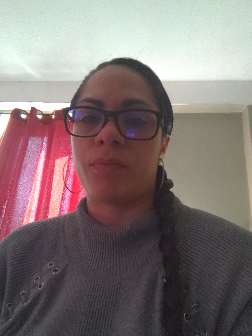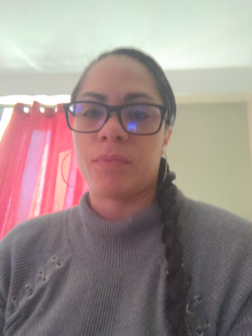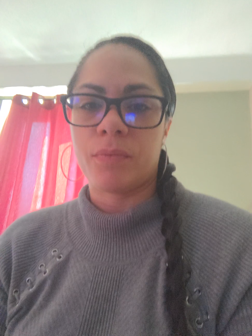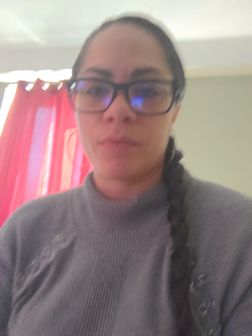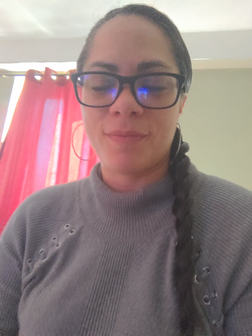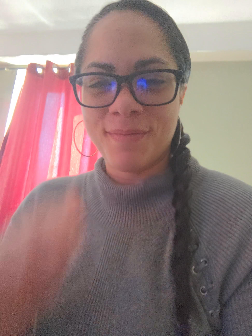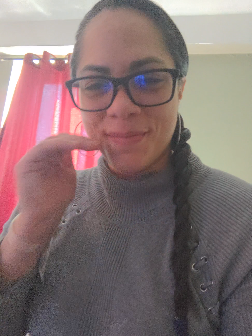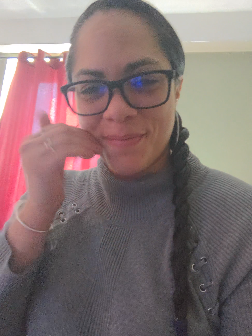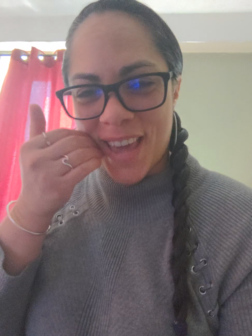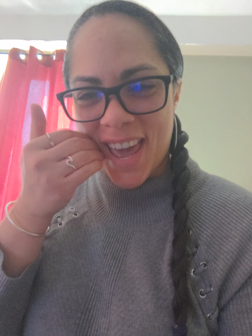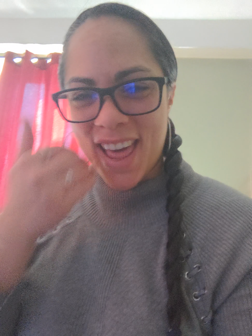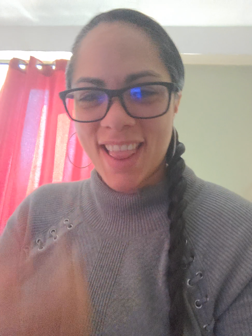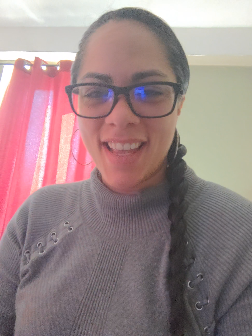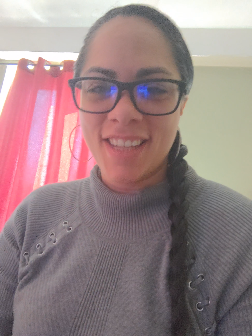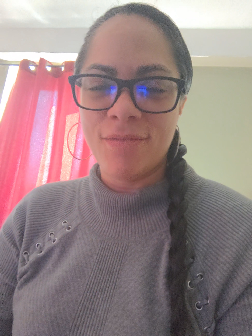smile